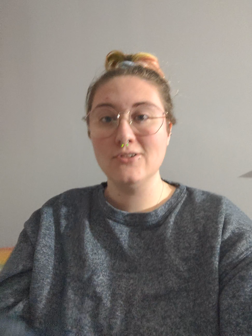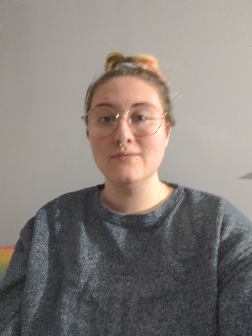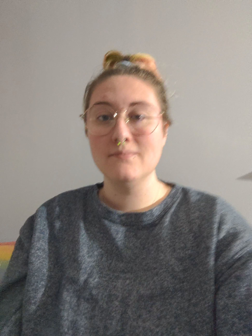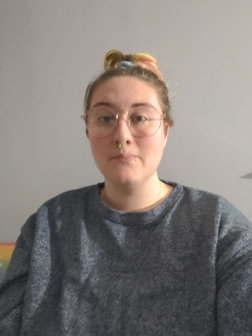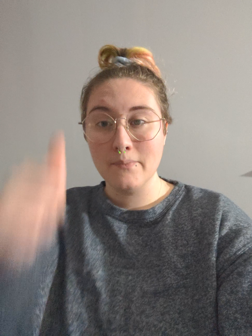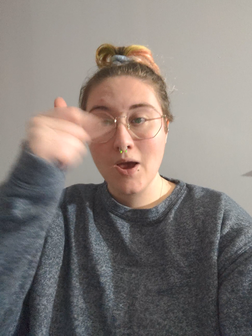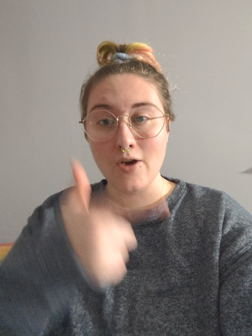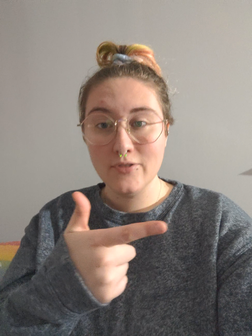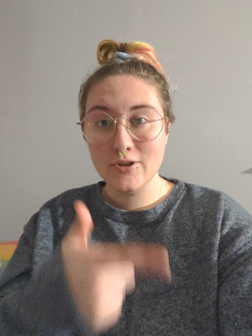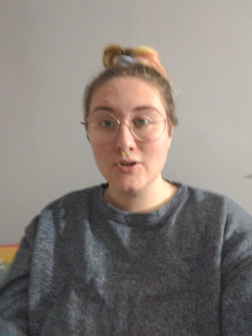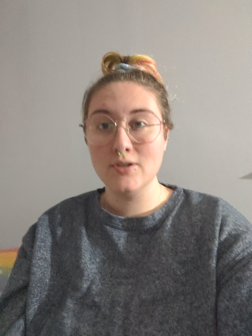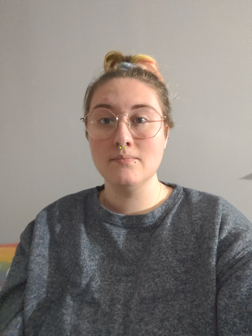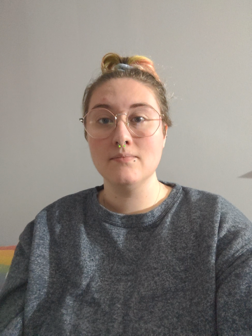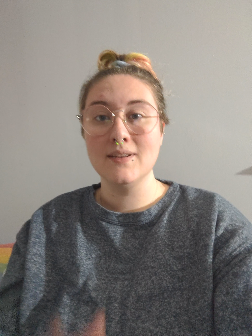brother